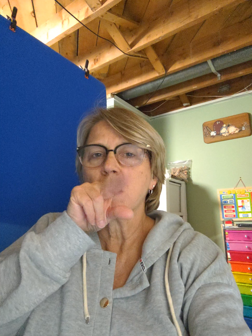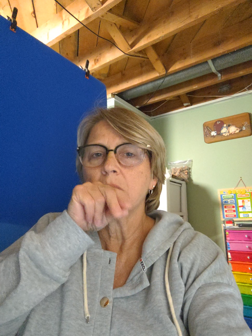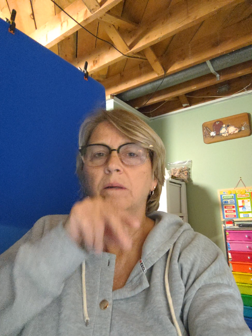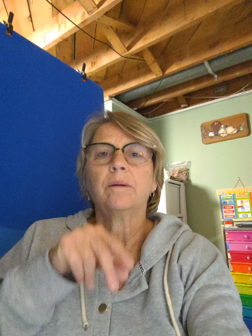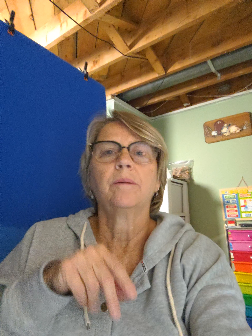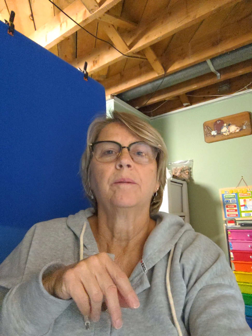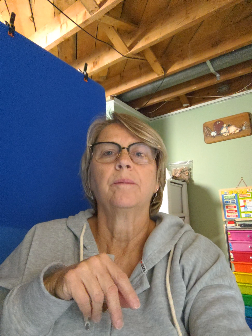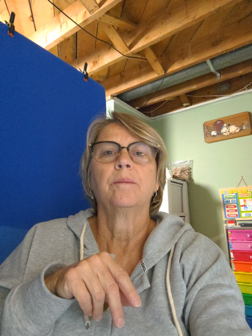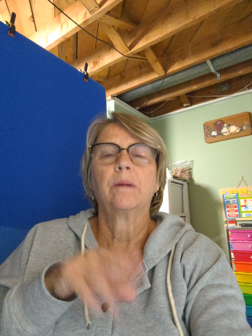duck